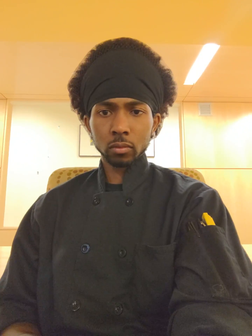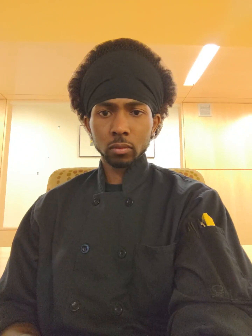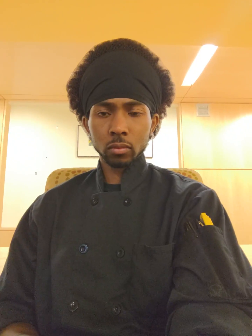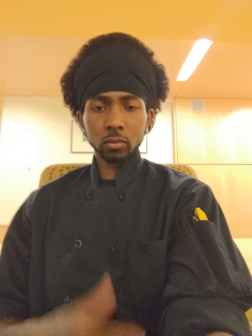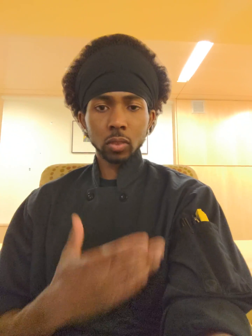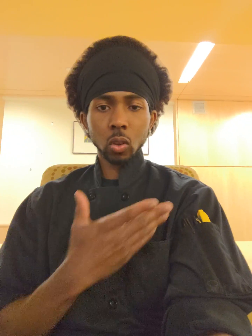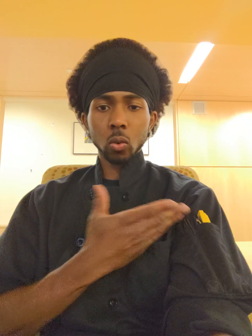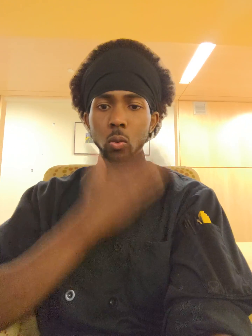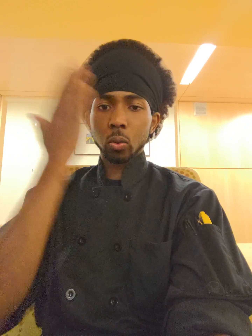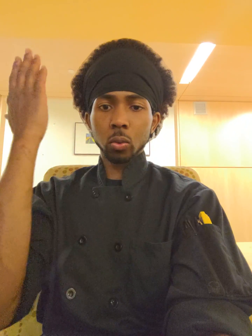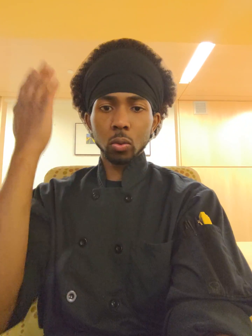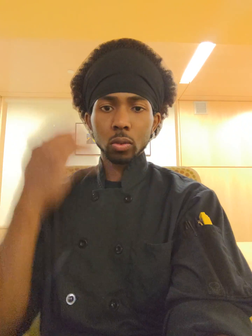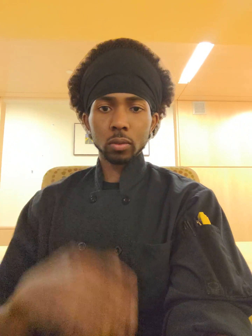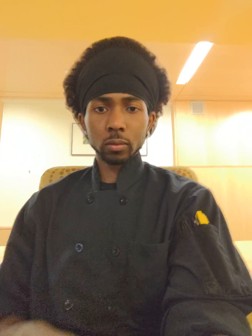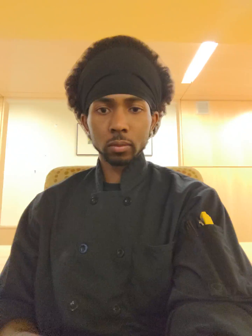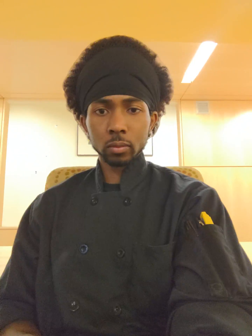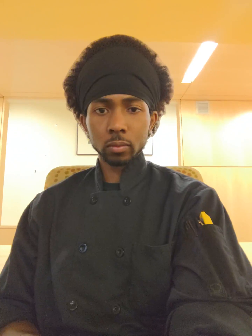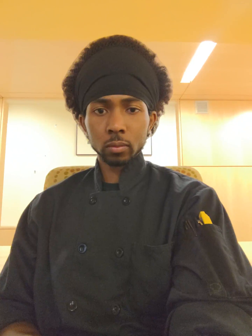all gone